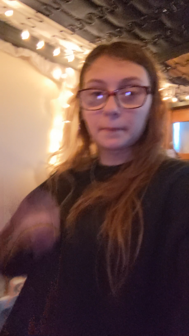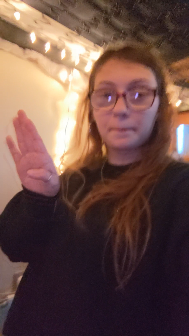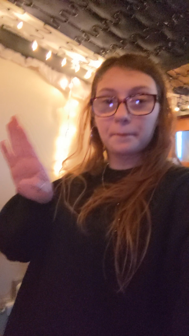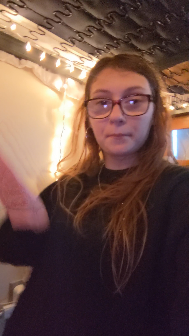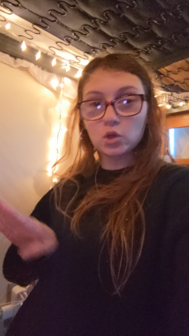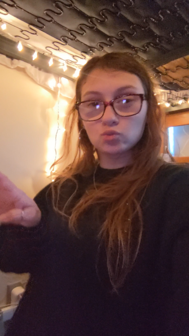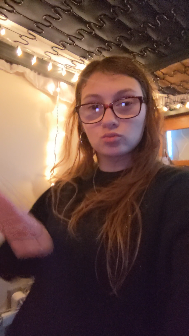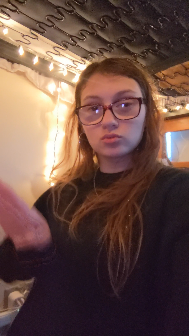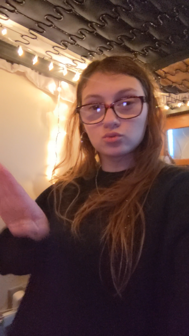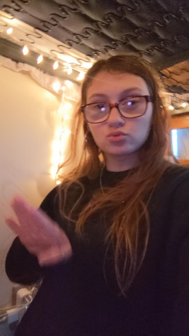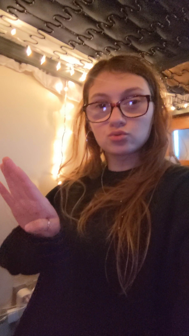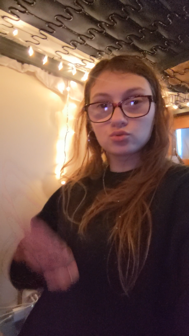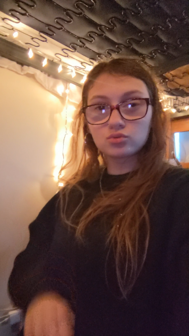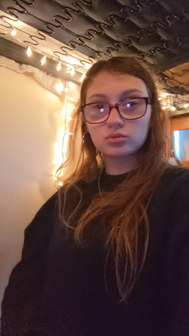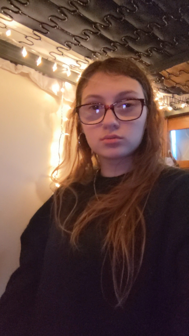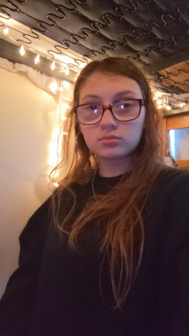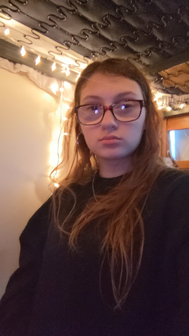penguin